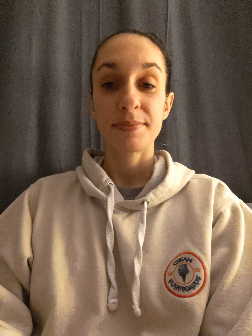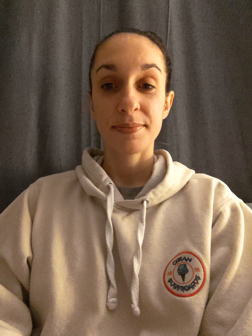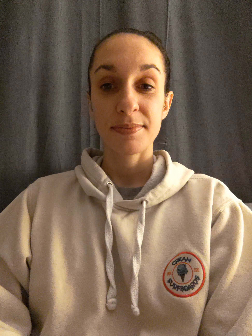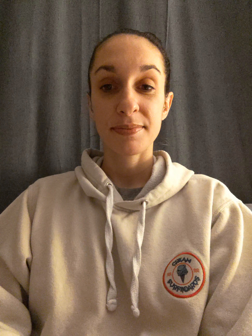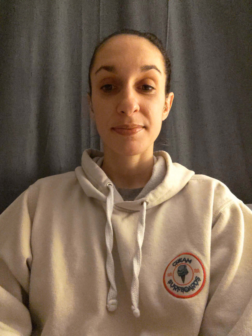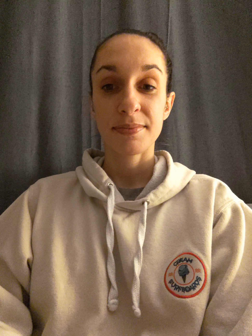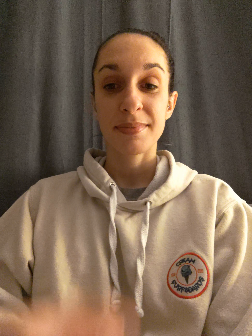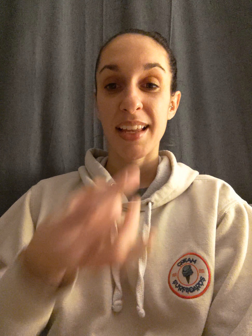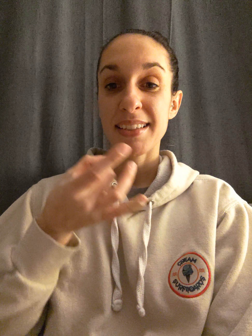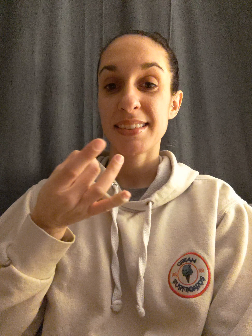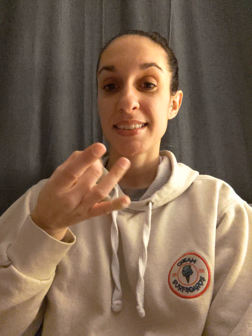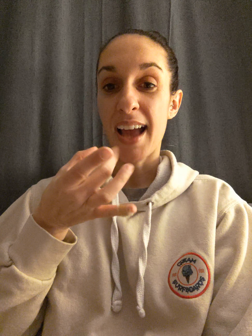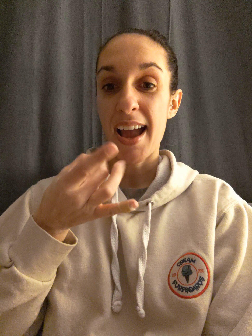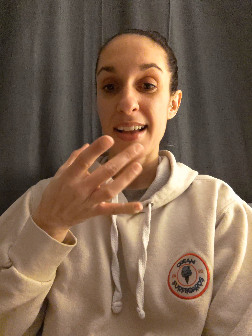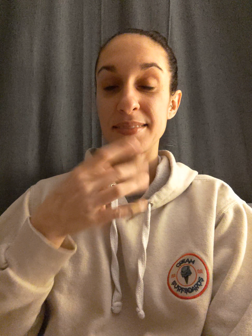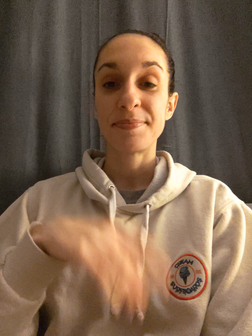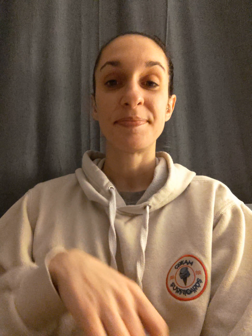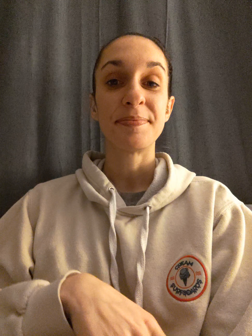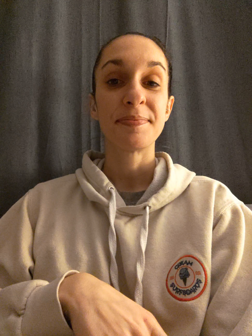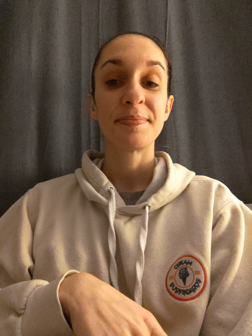snack